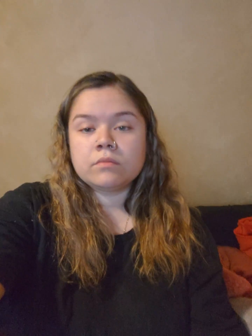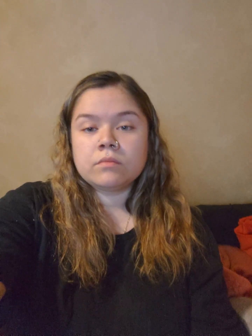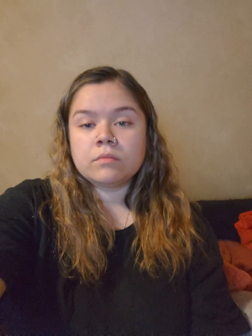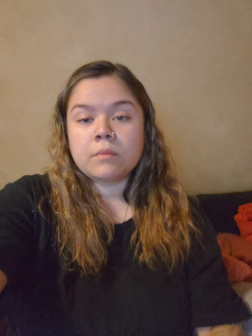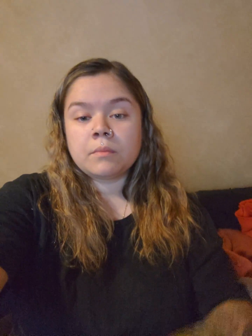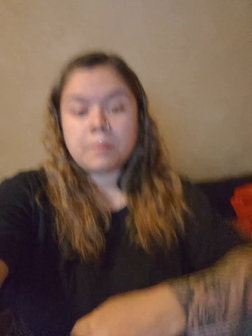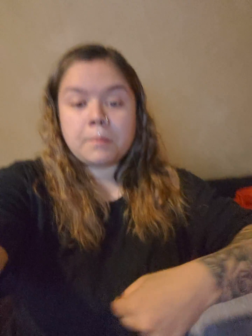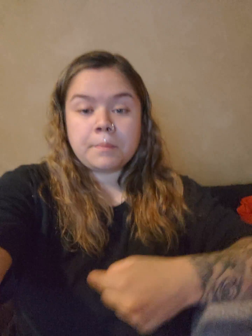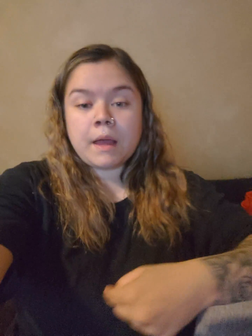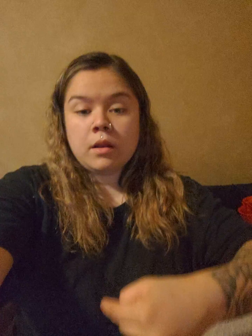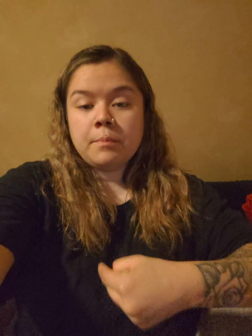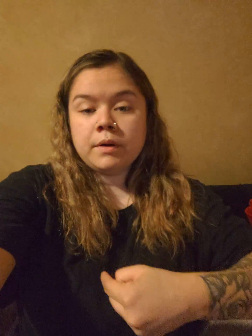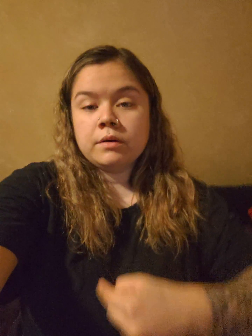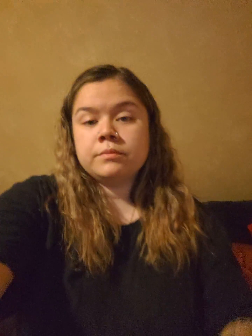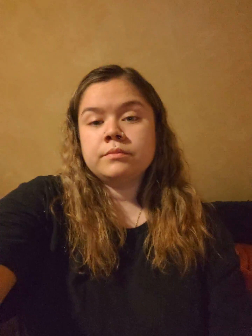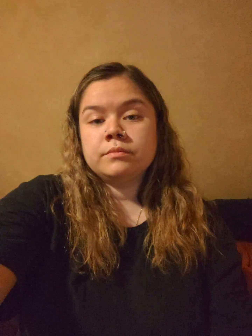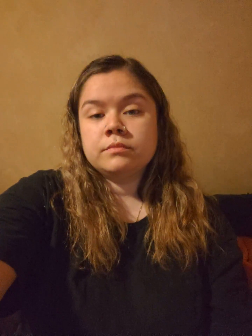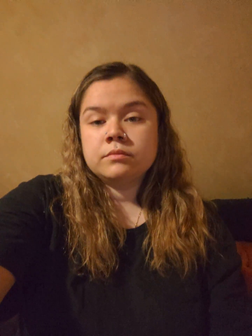belly button